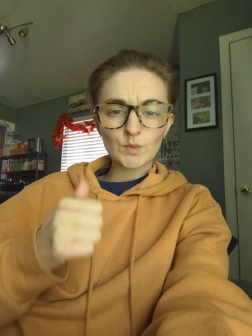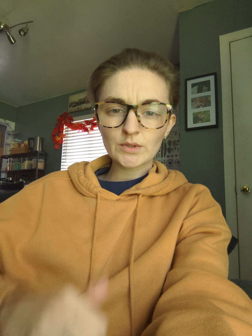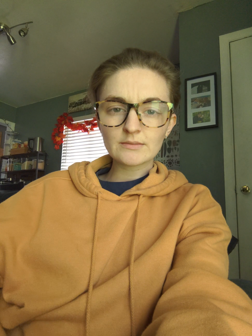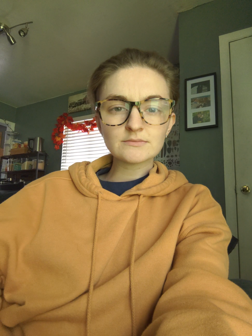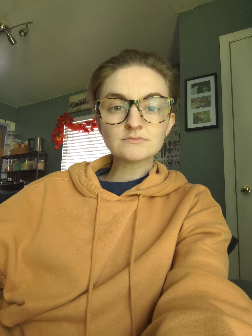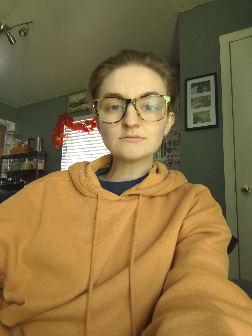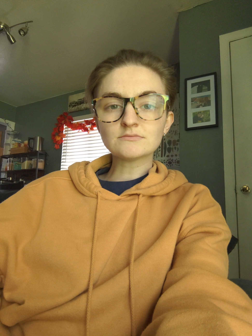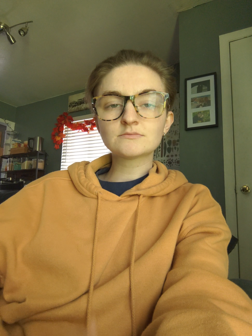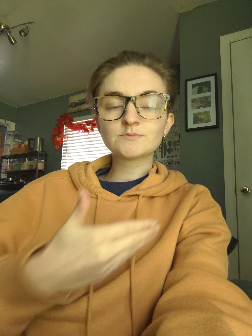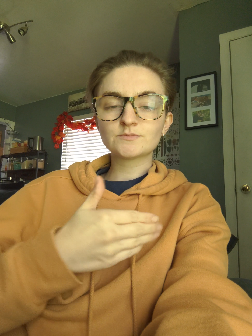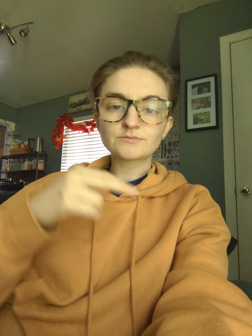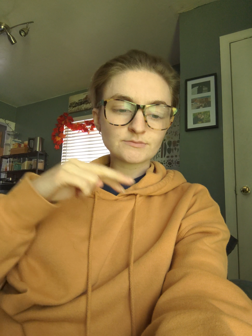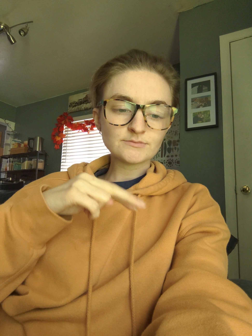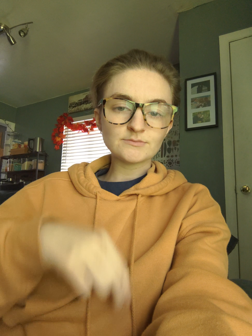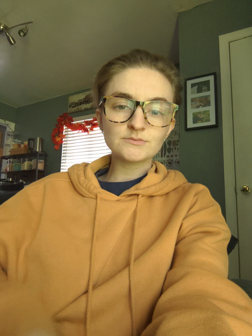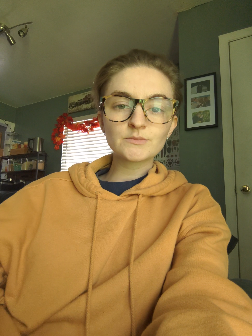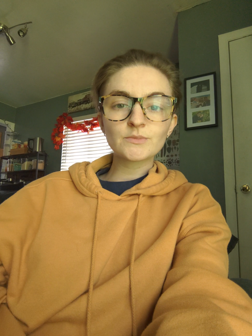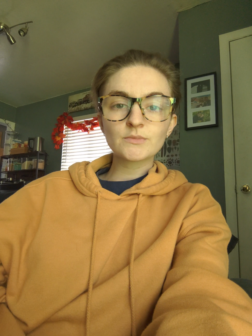babysitter